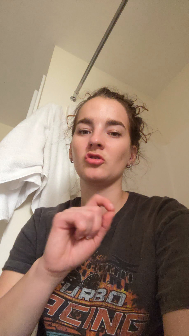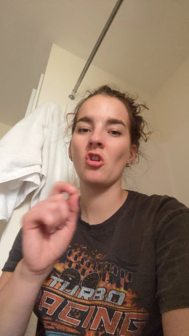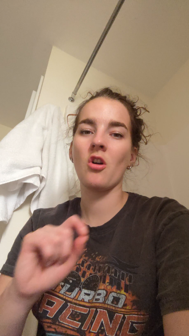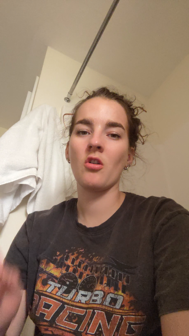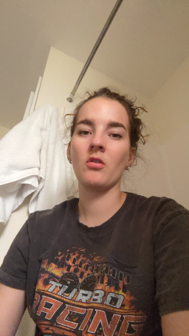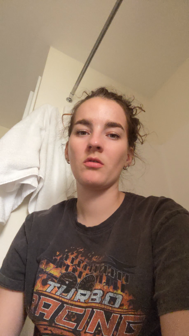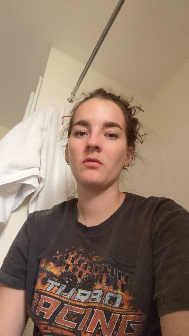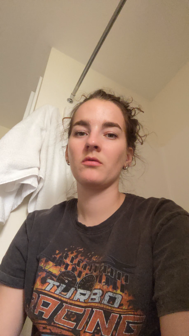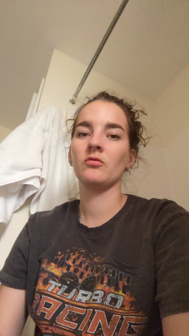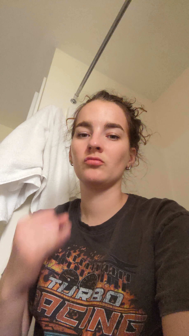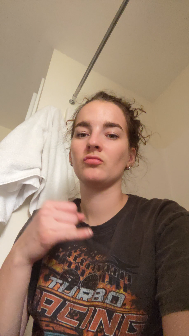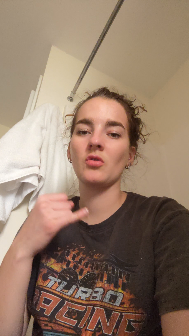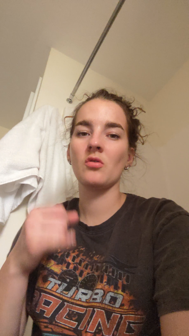draw